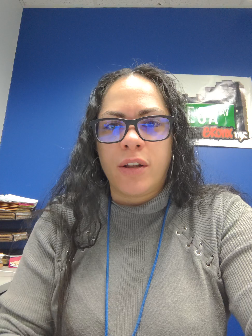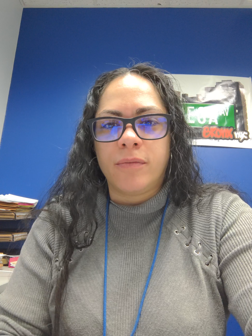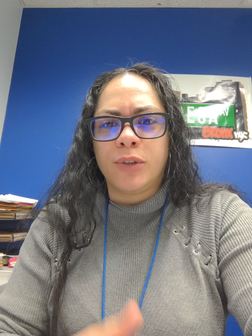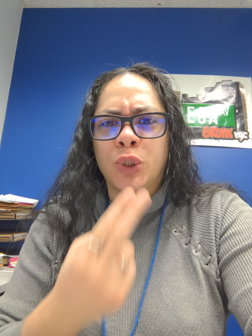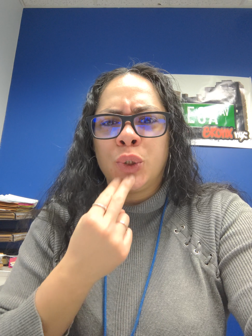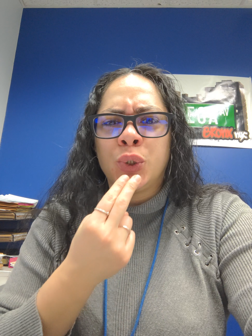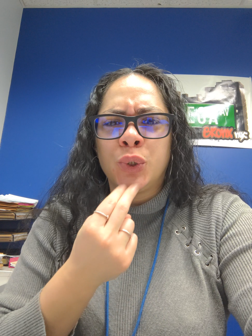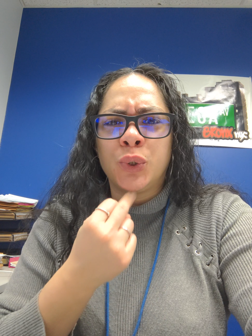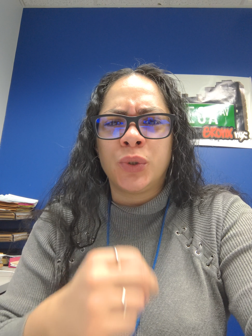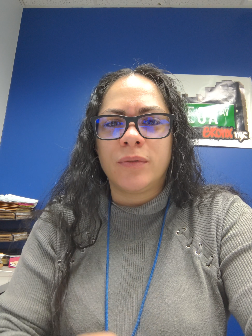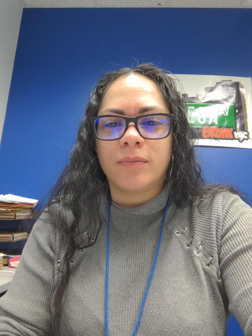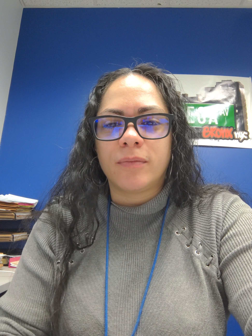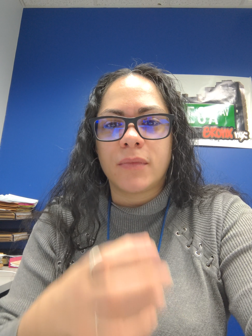cute